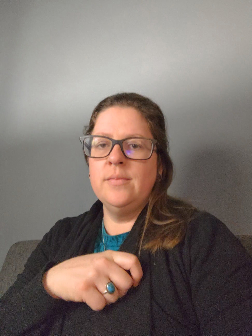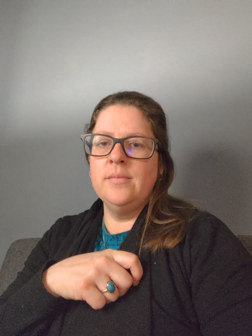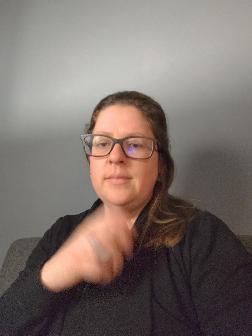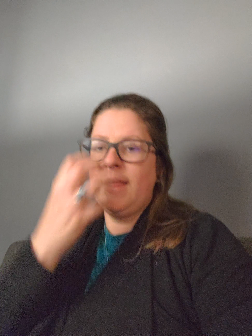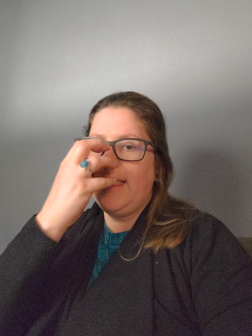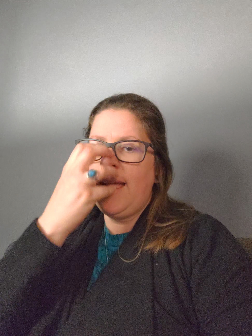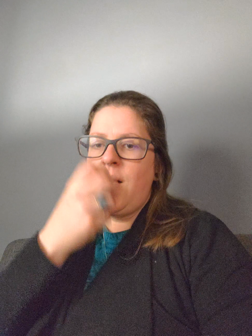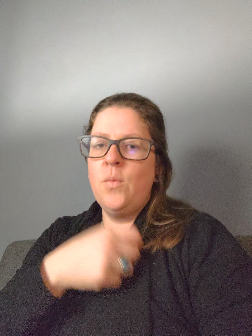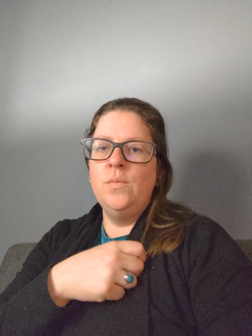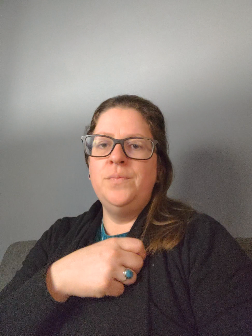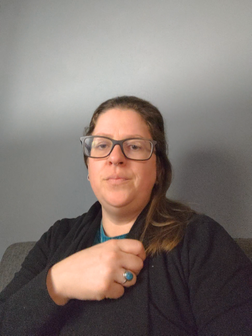clown